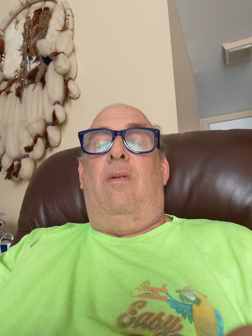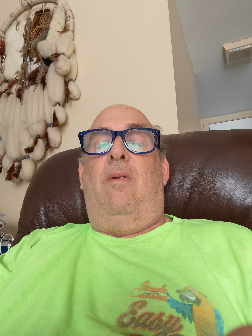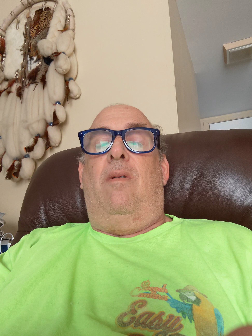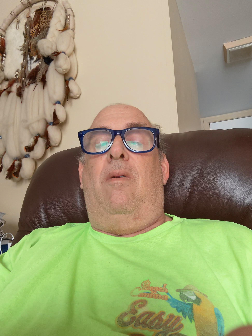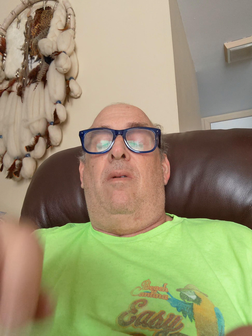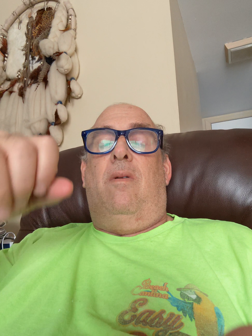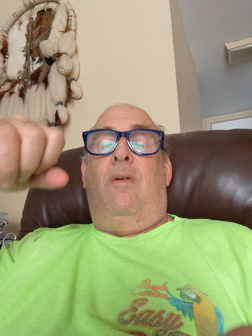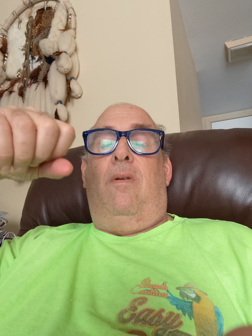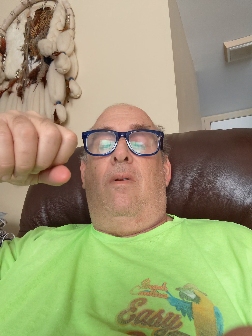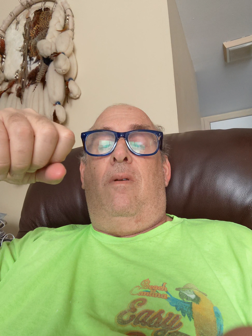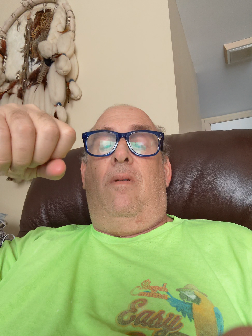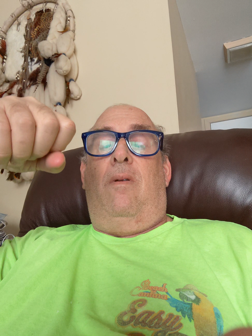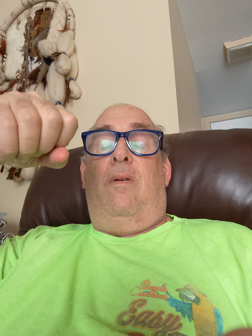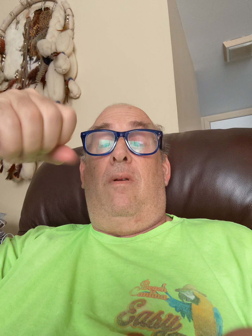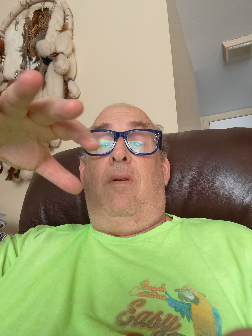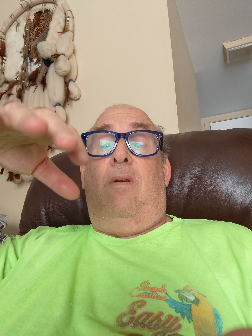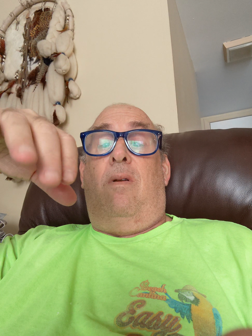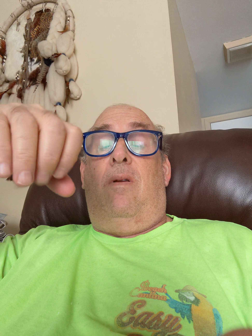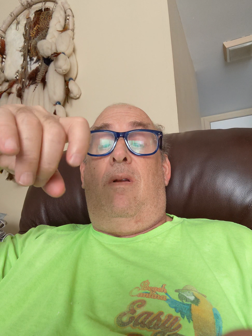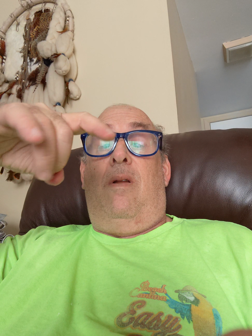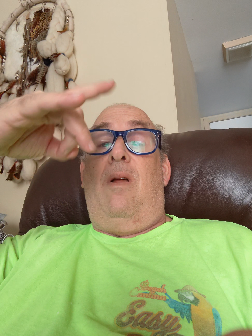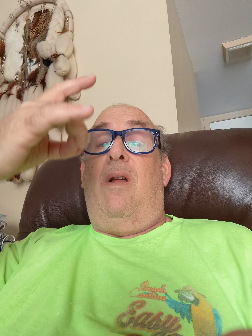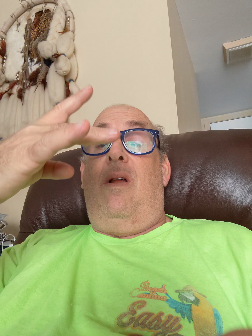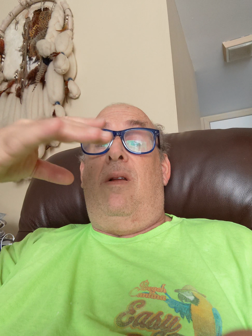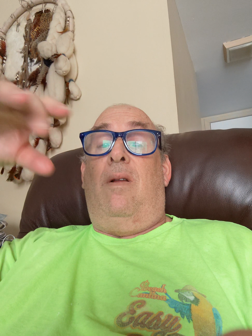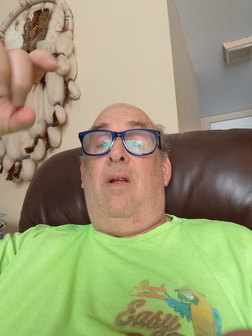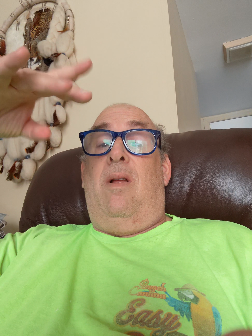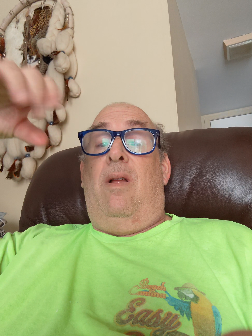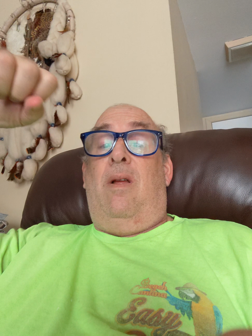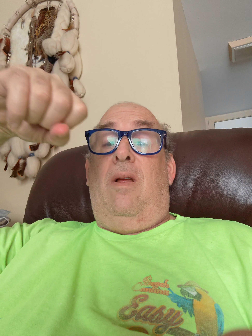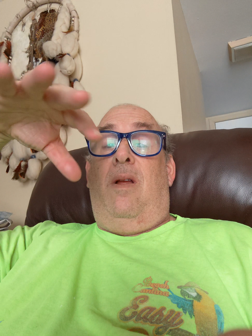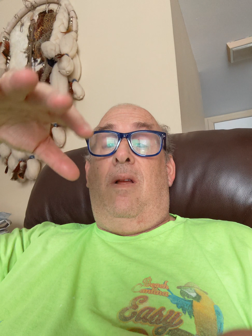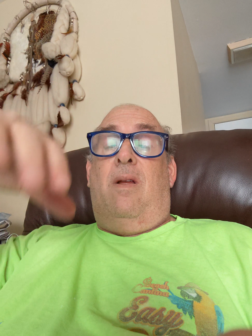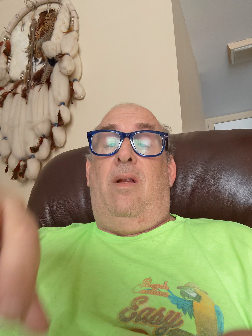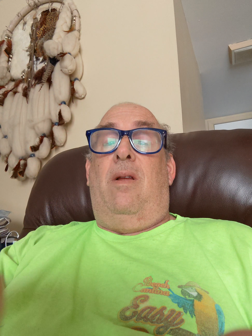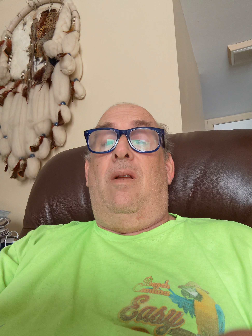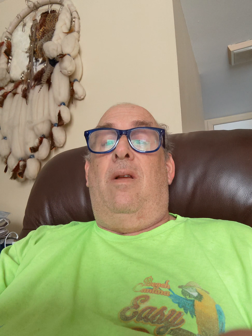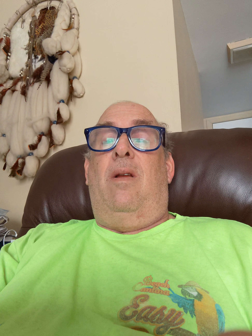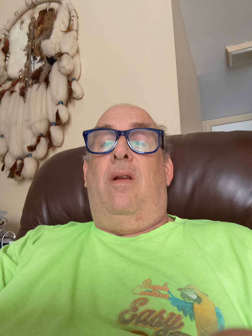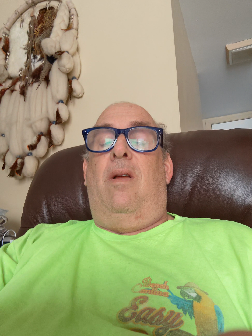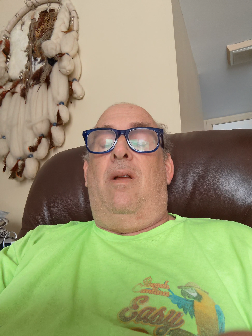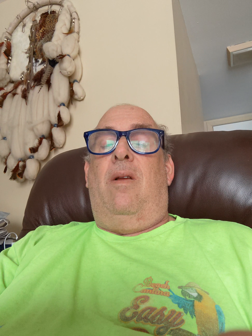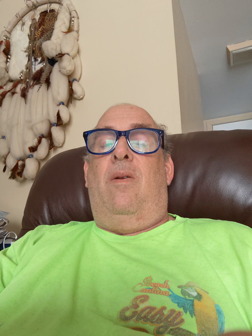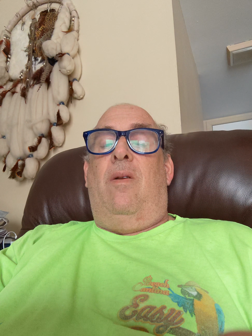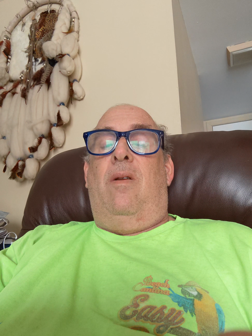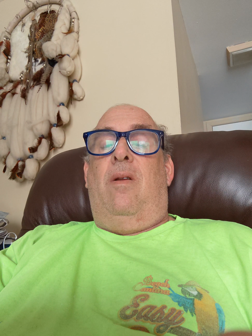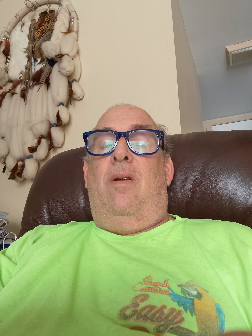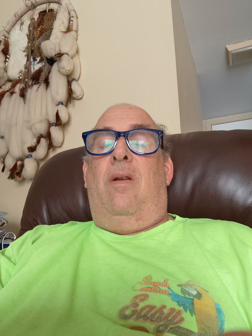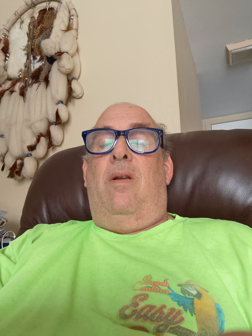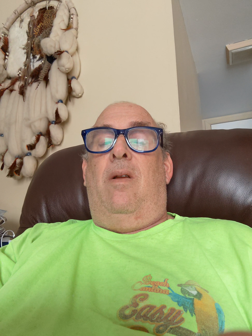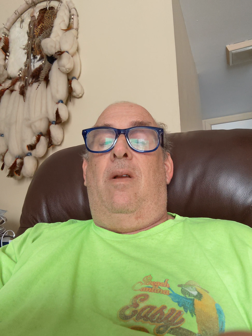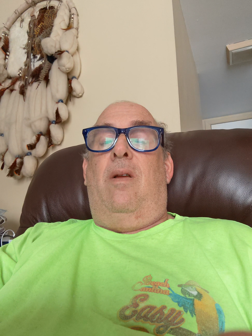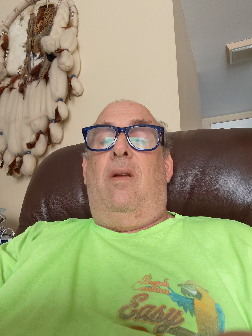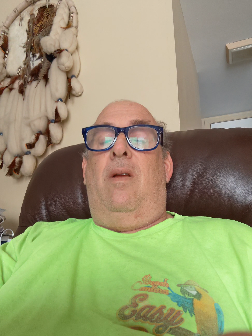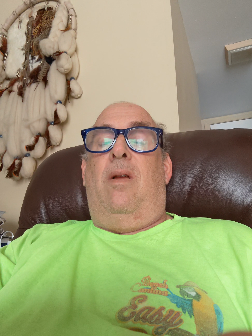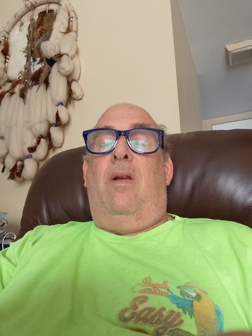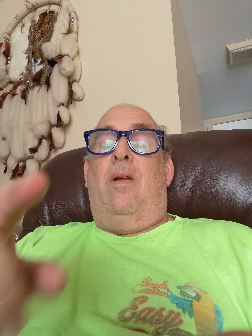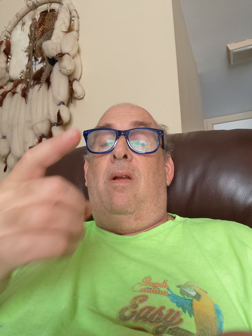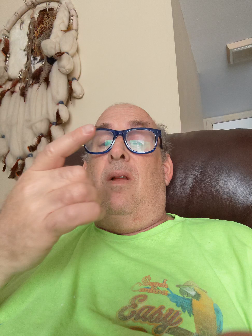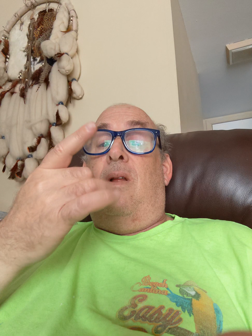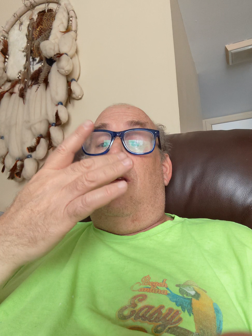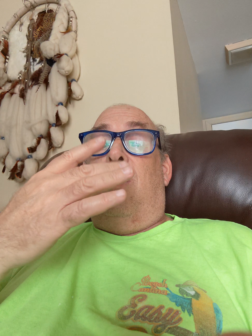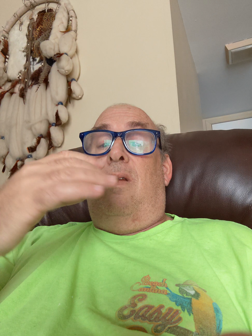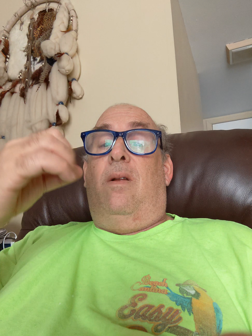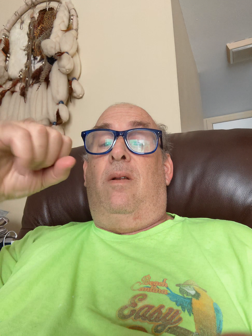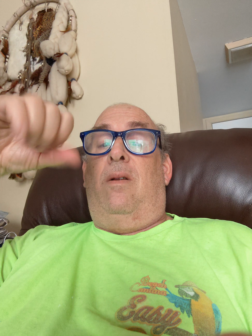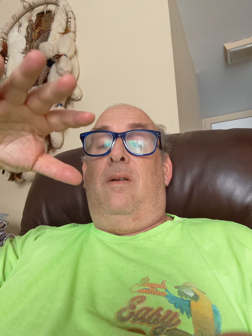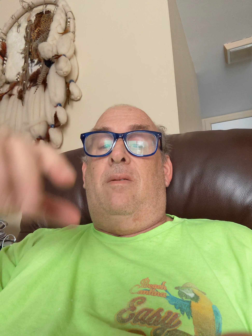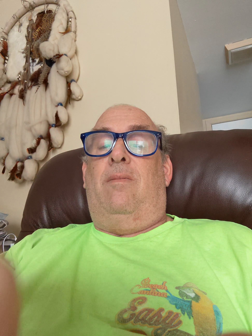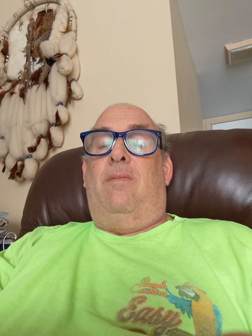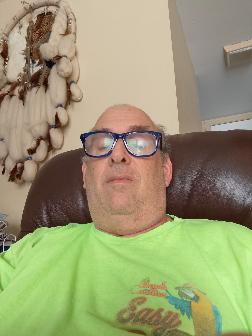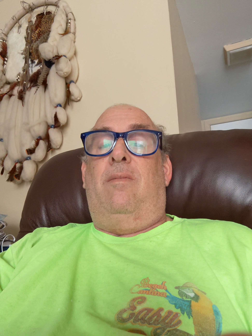lamp